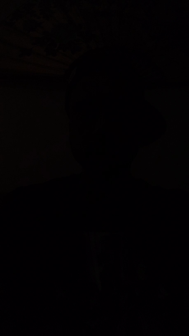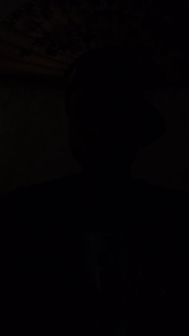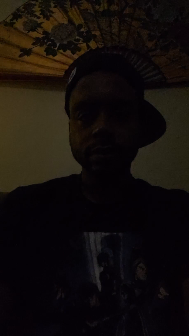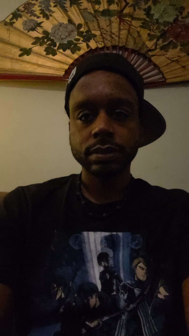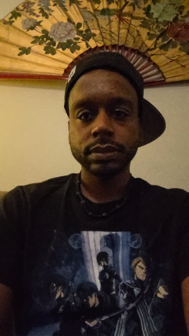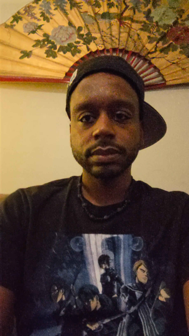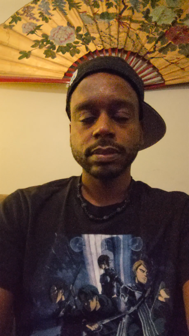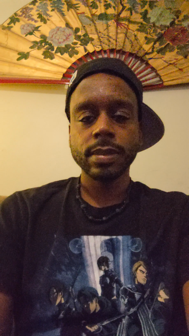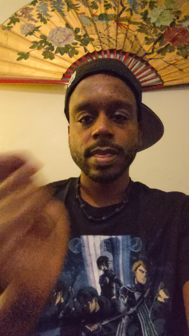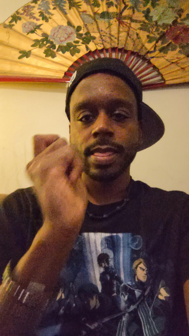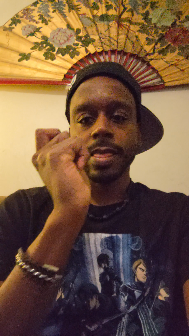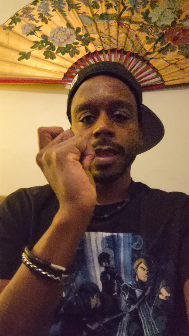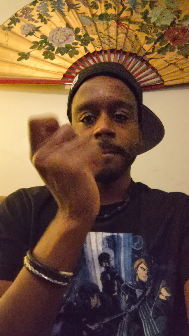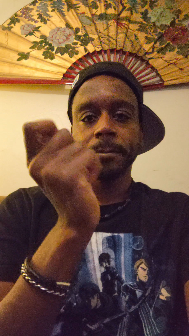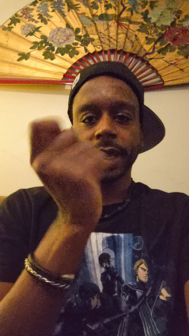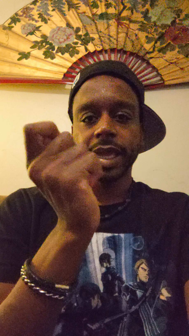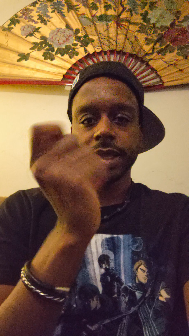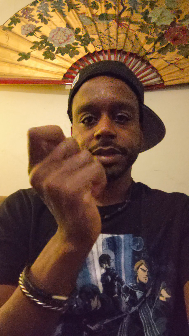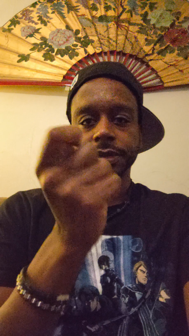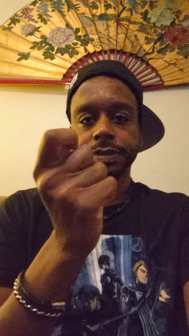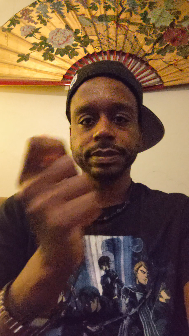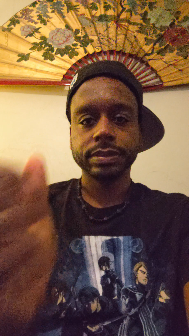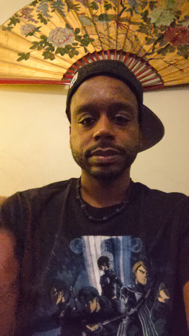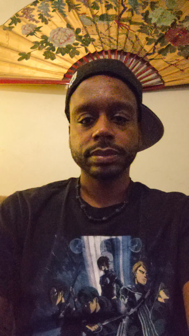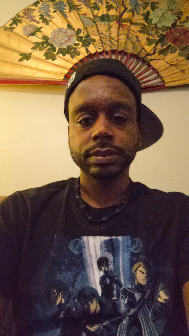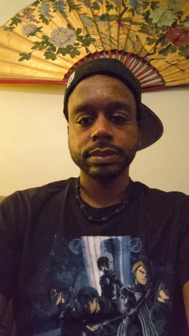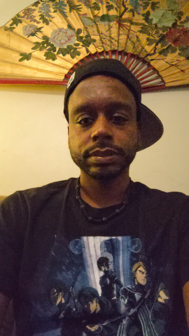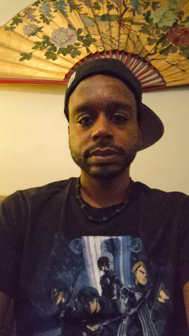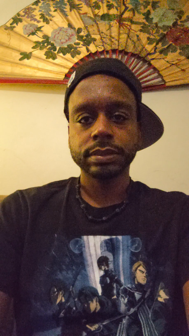bat